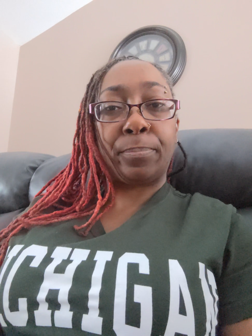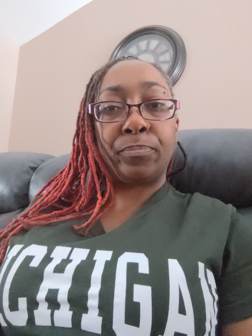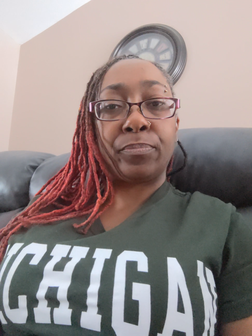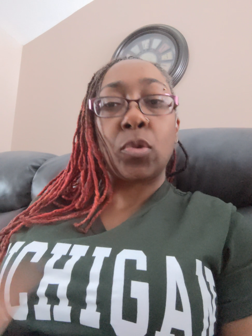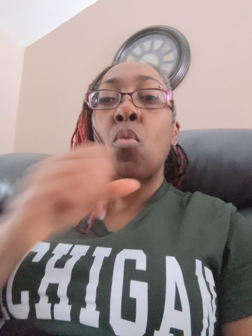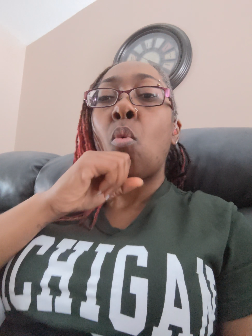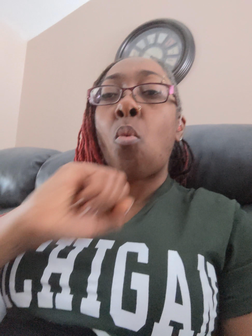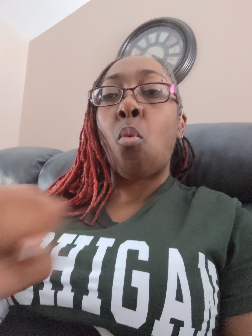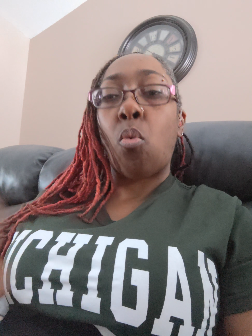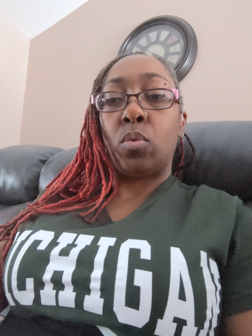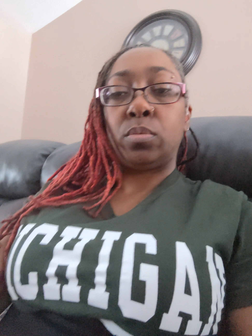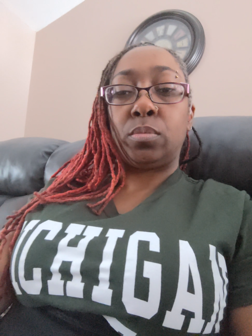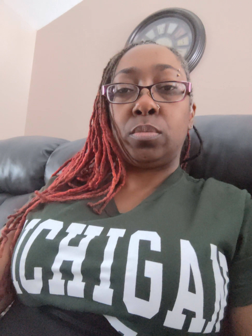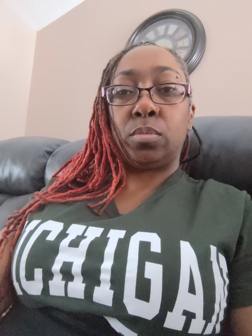old